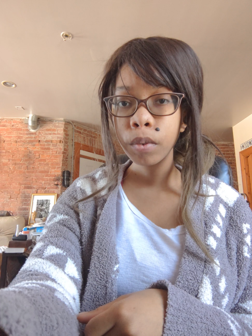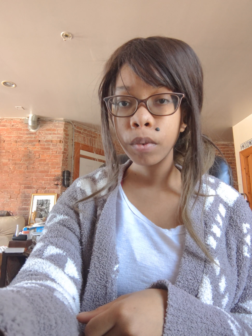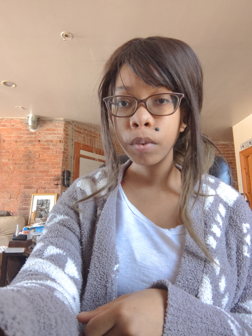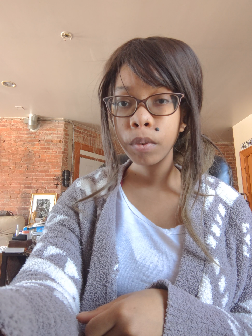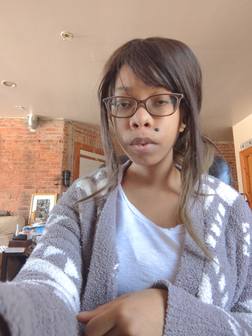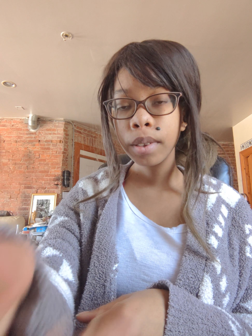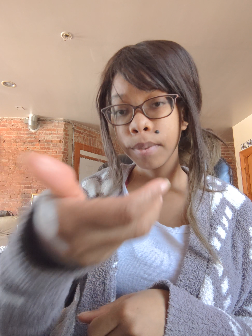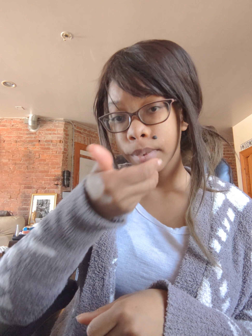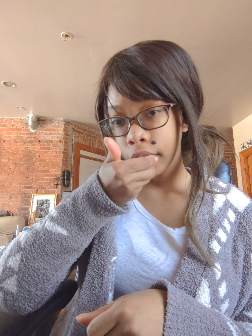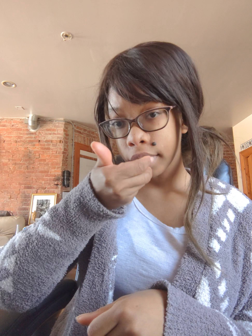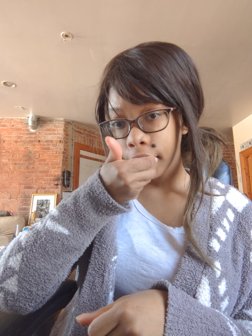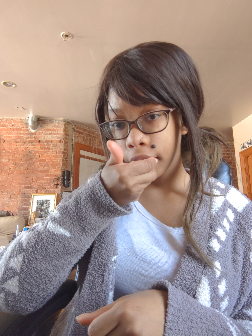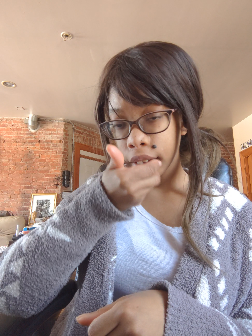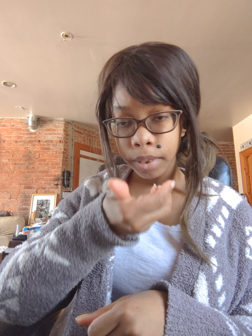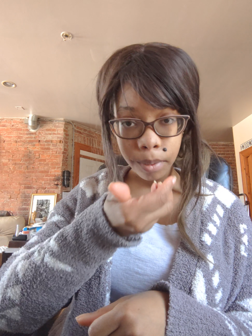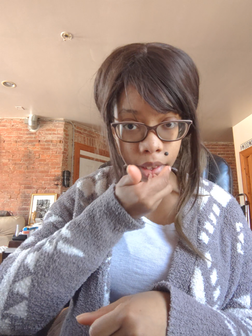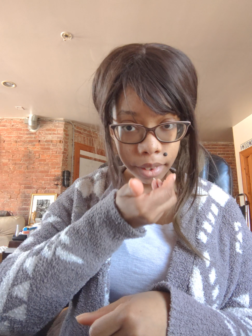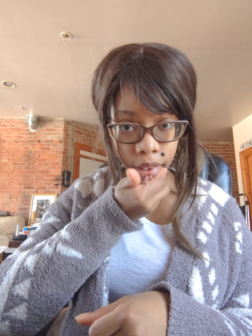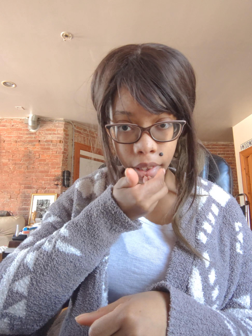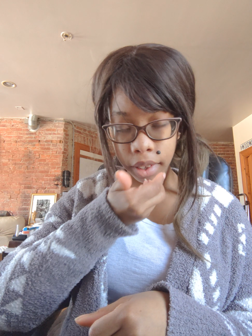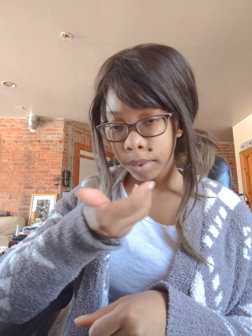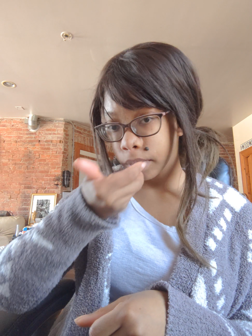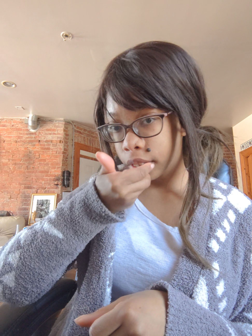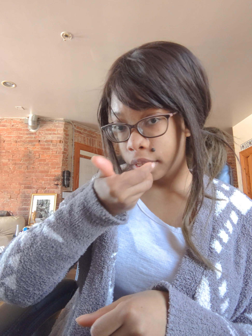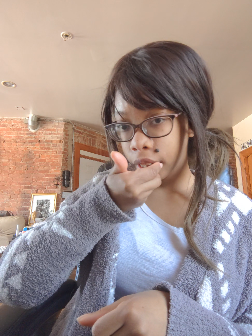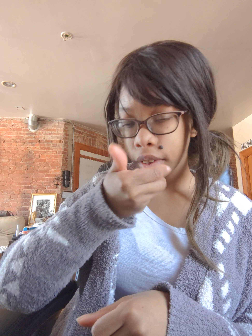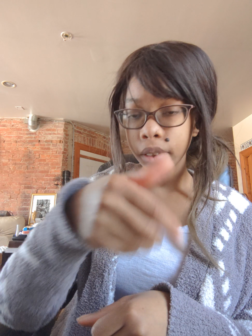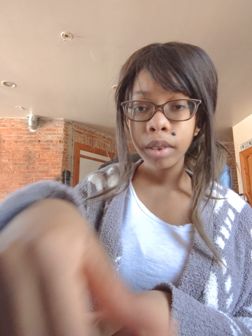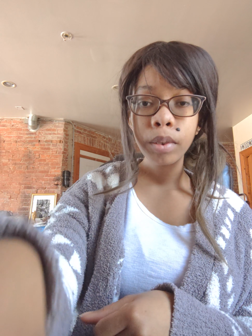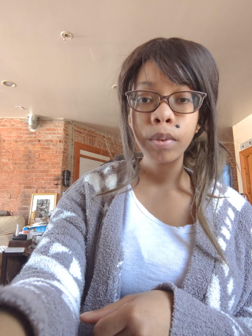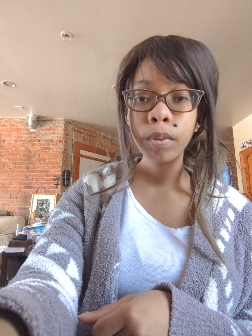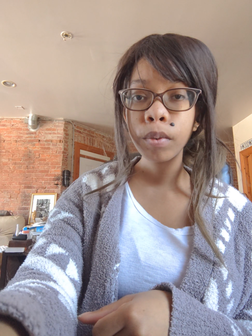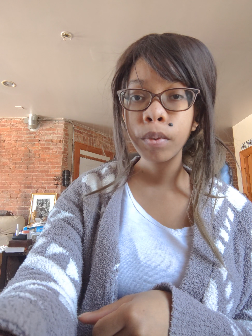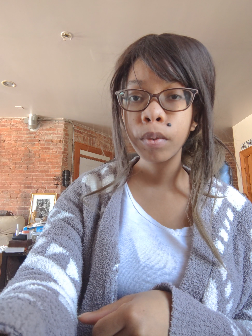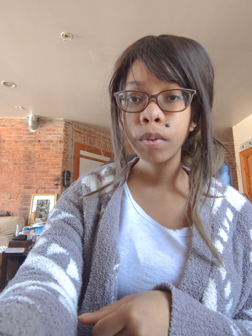pizza